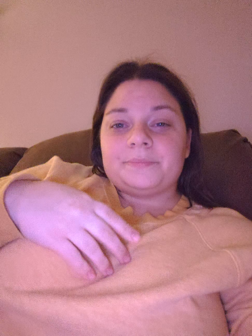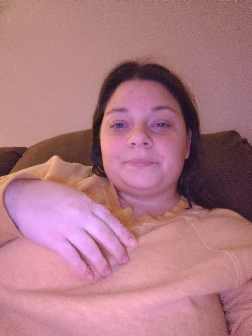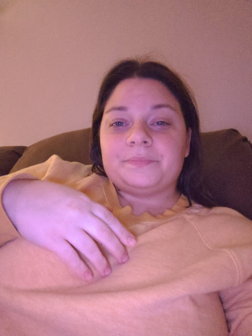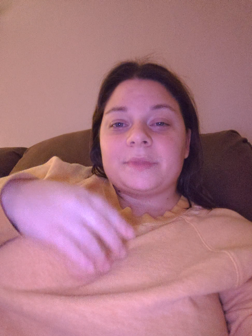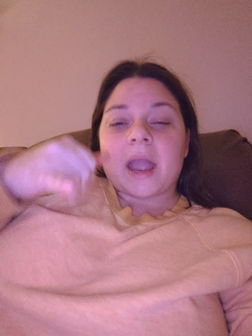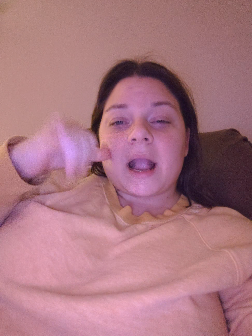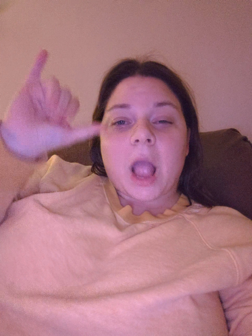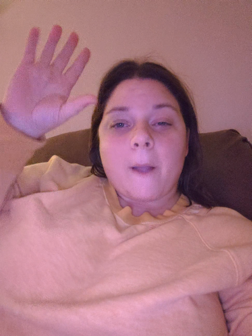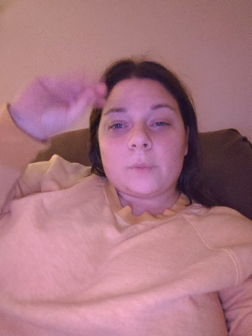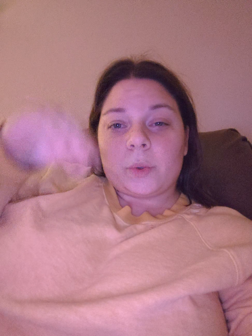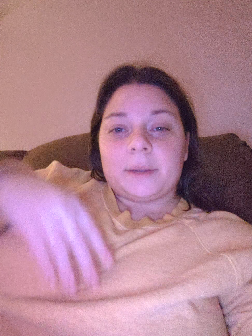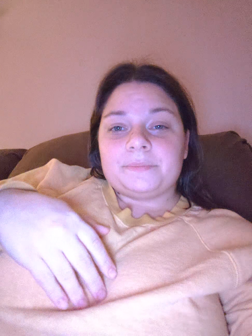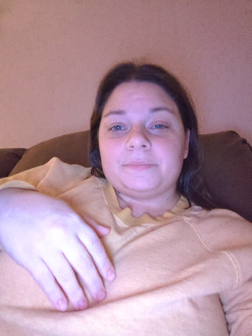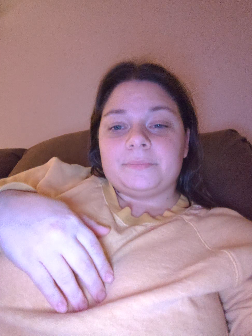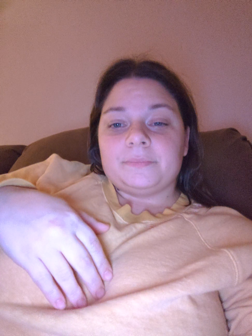cowboy